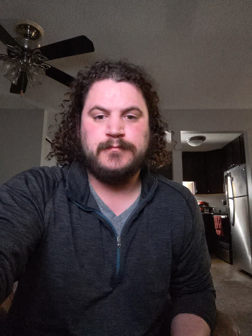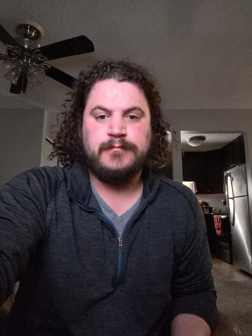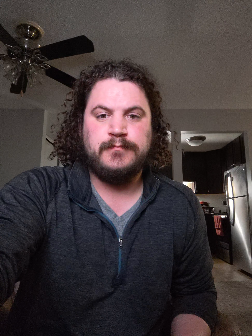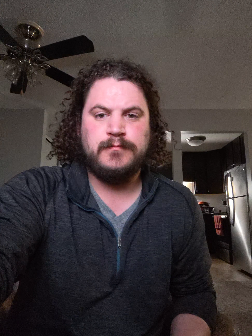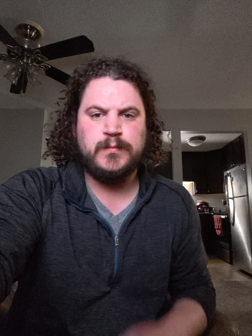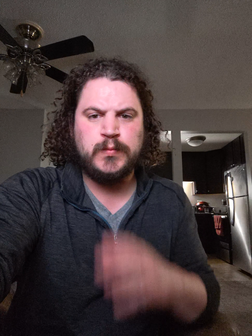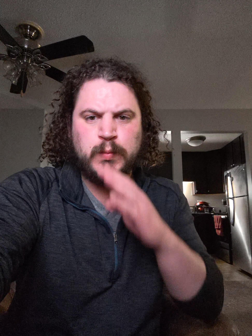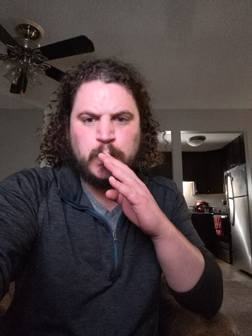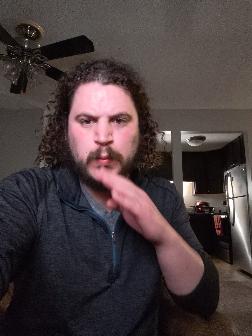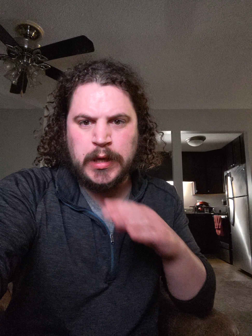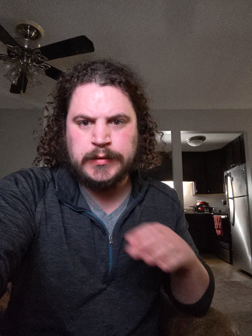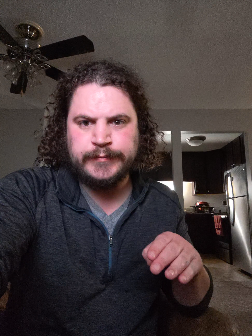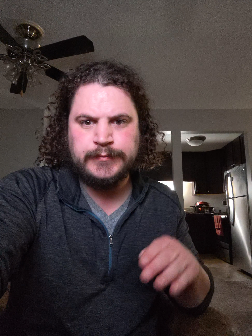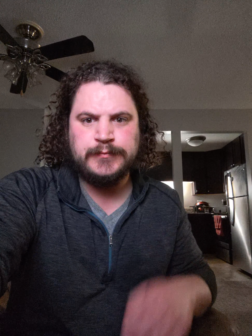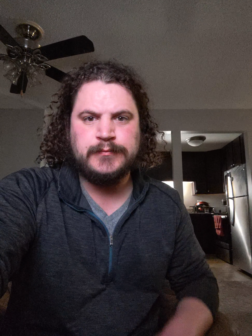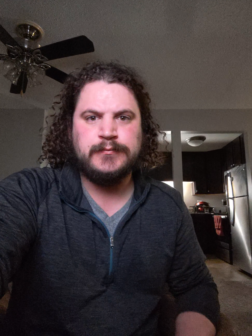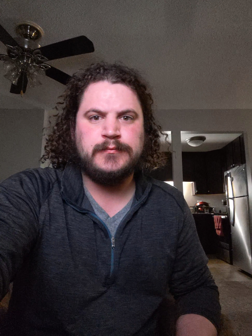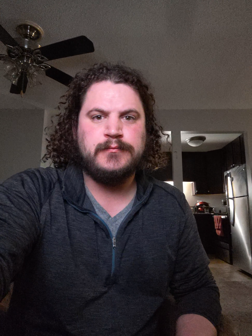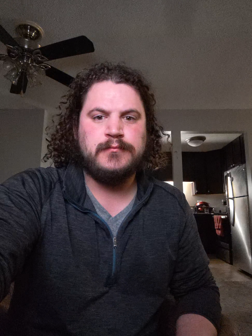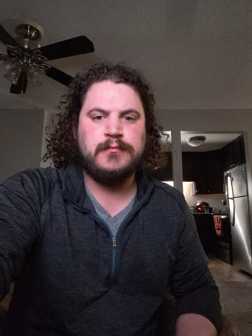quiet